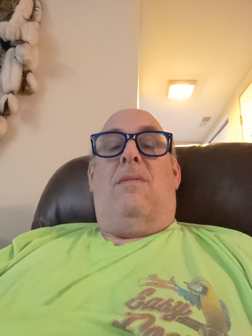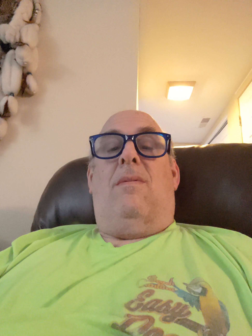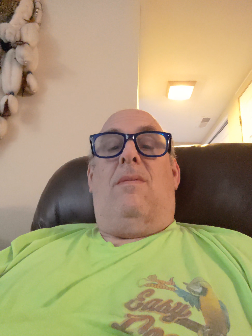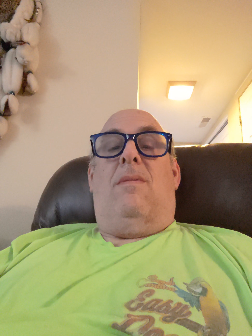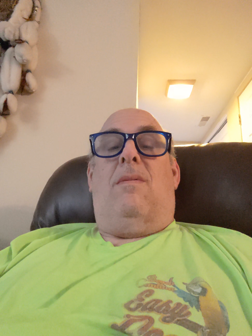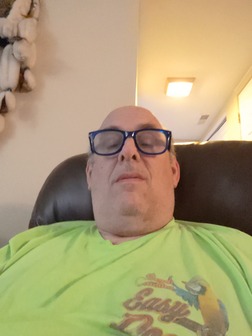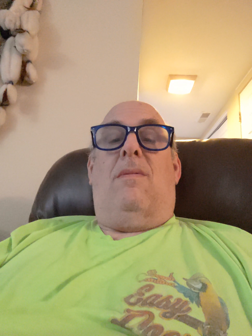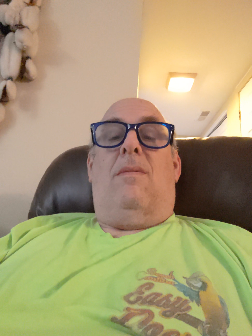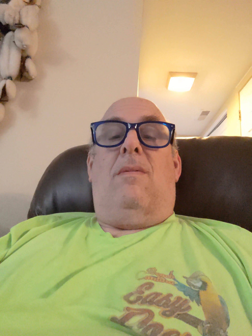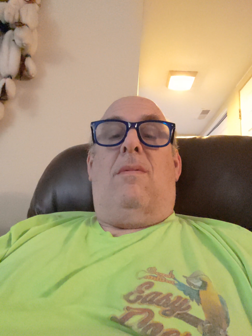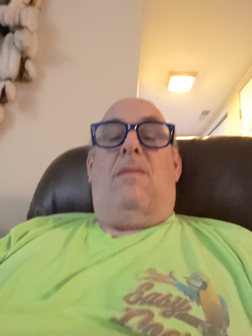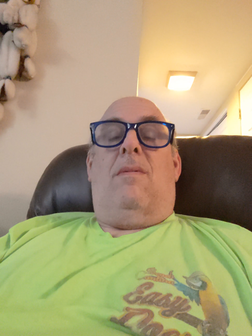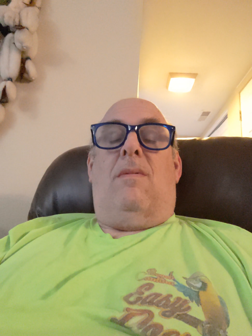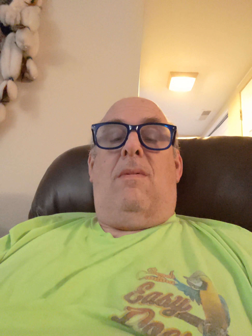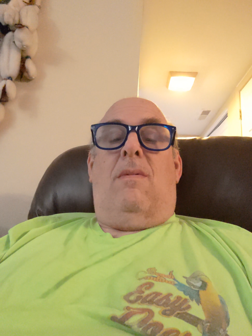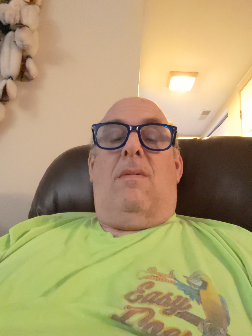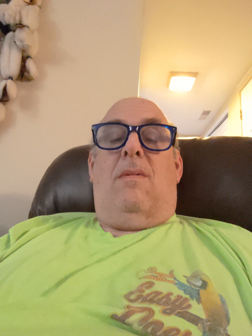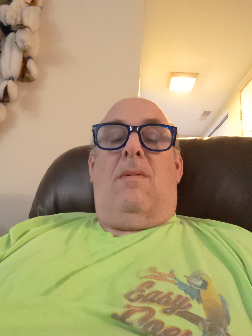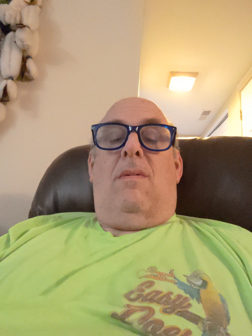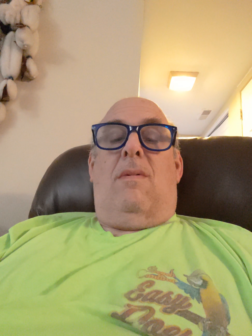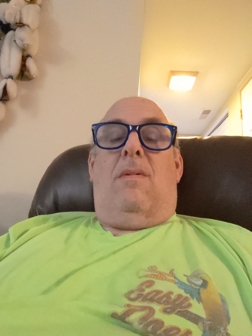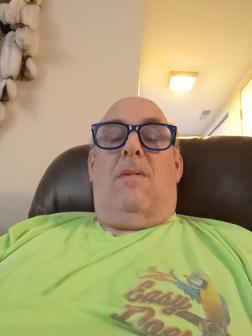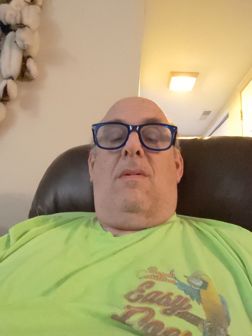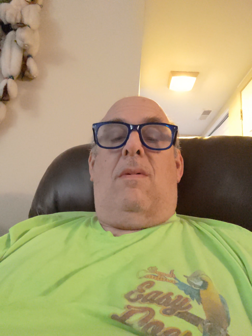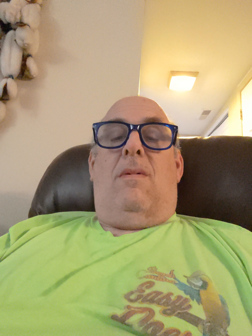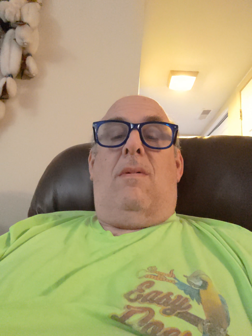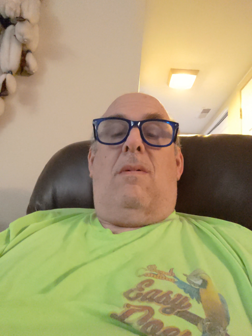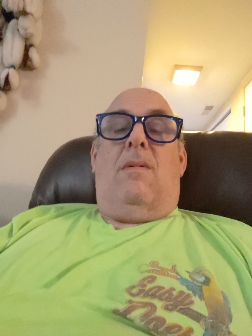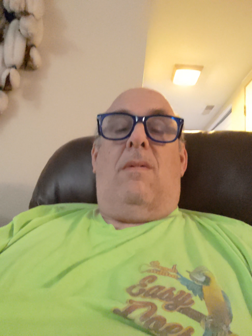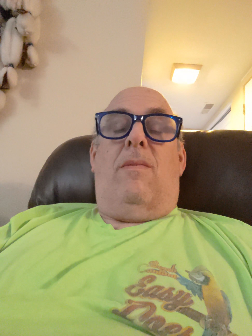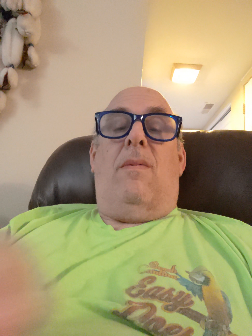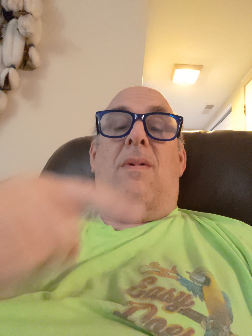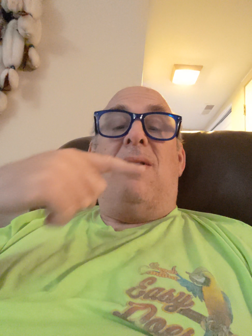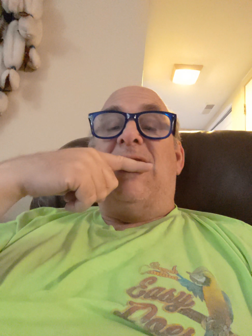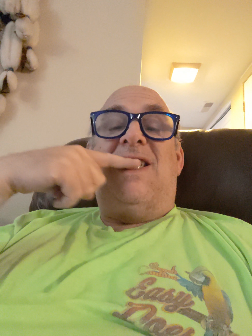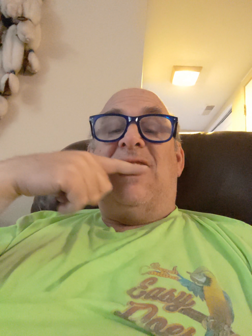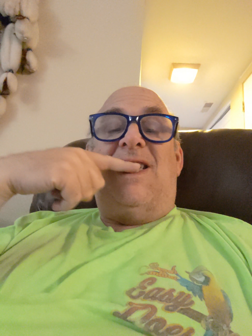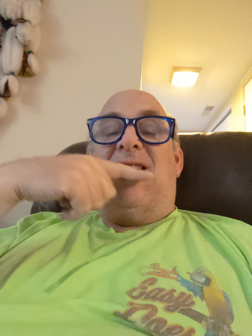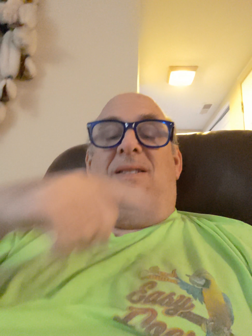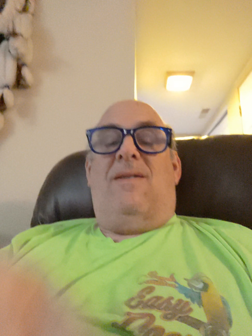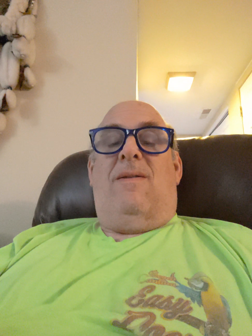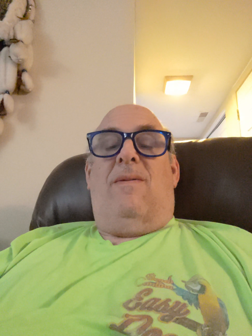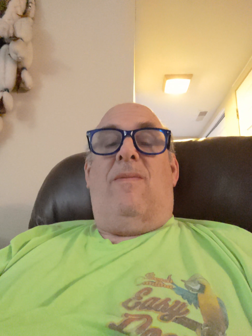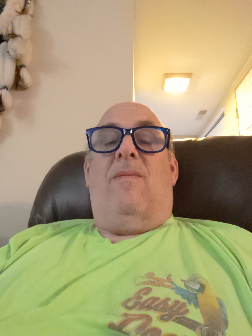toothbrush